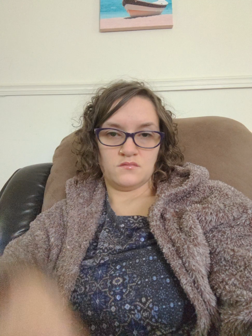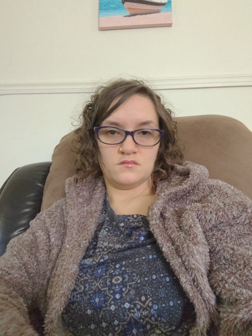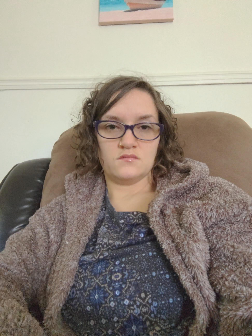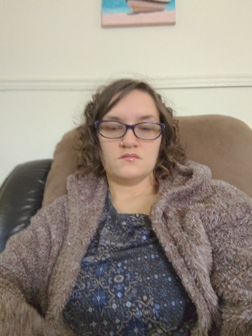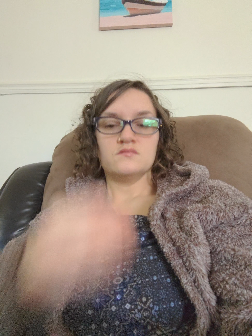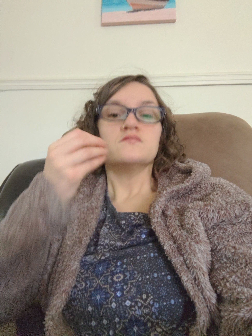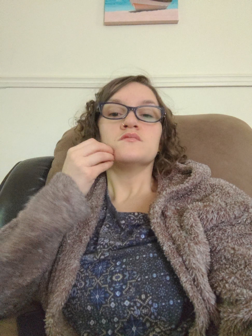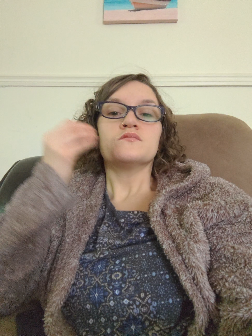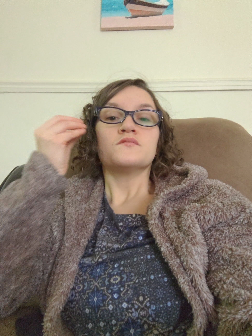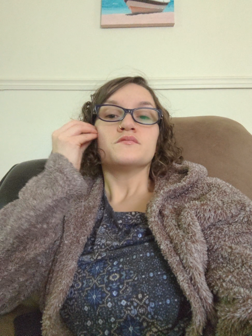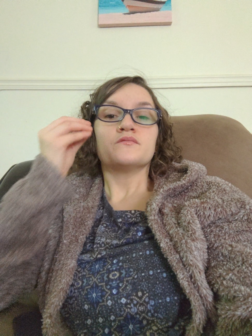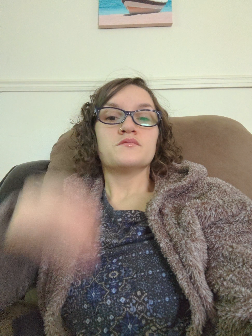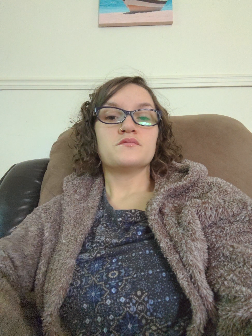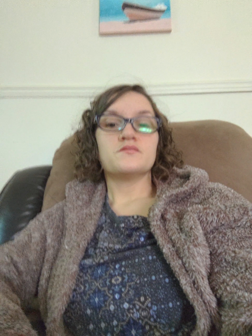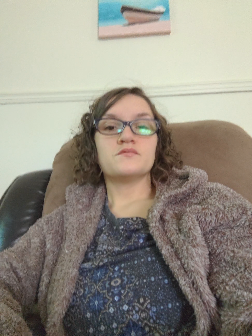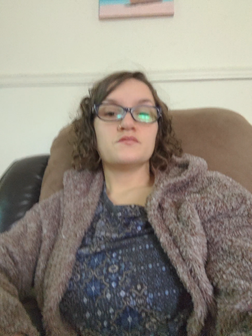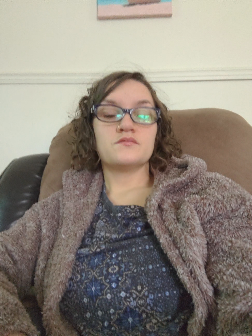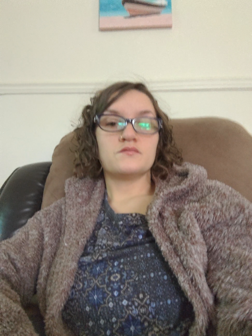home